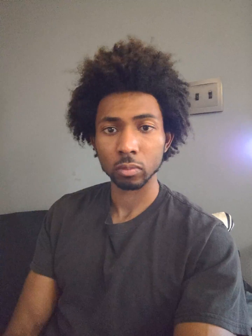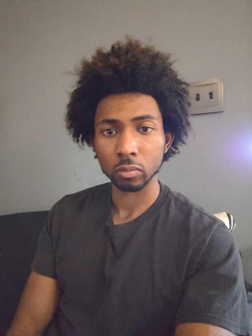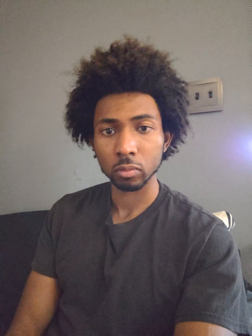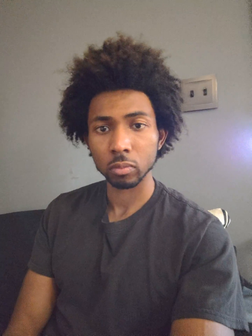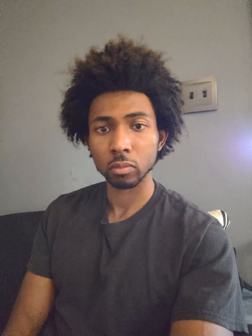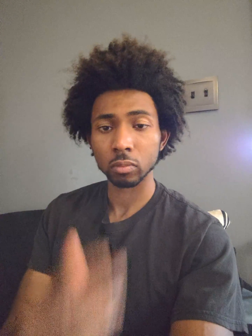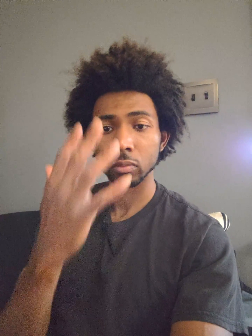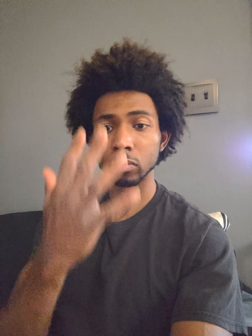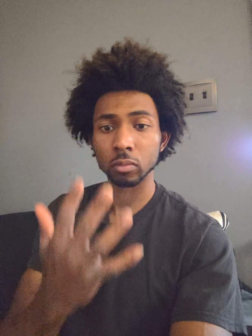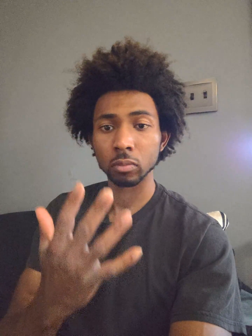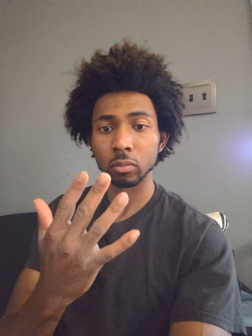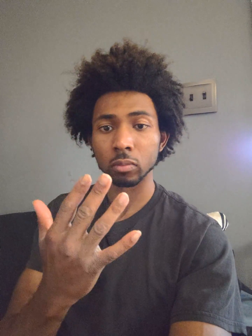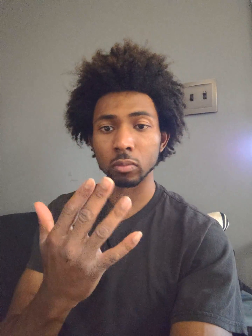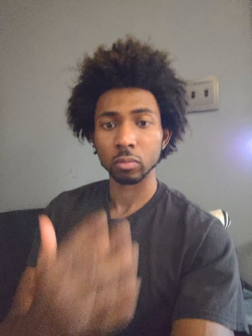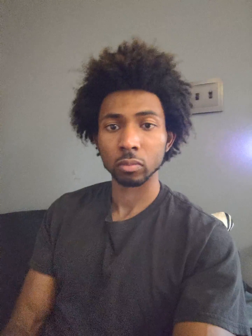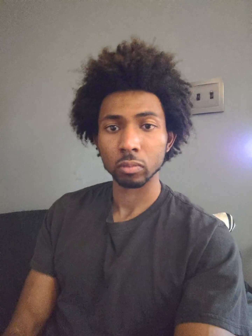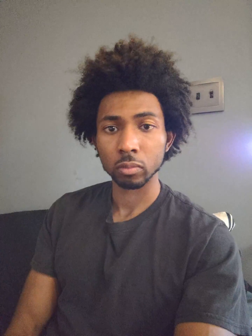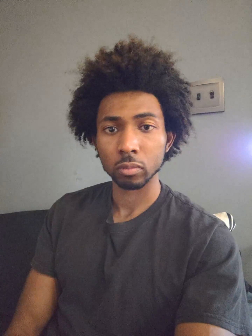hand